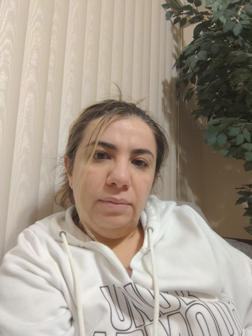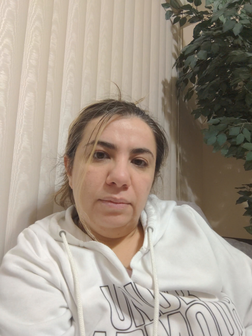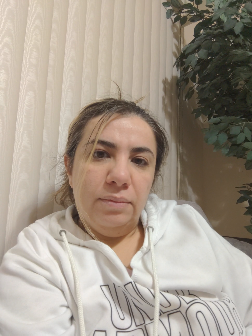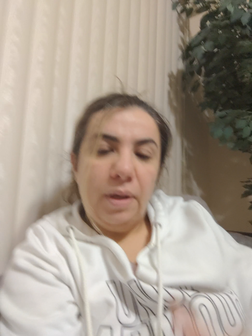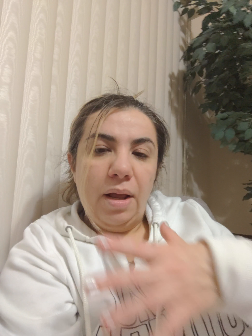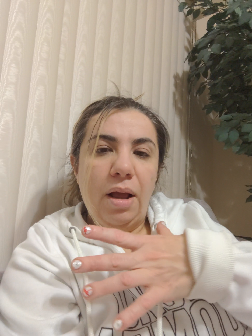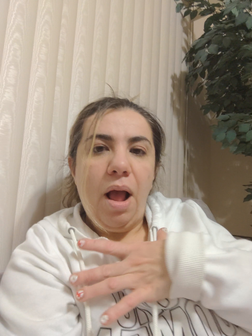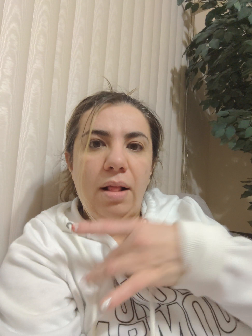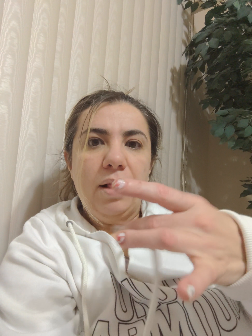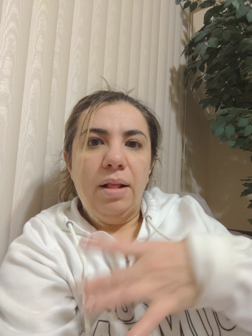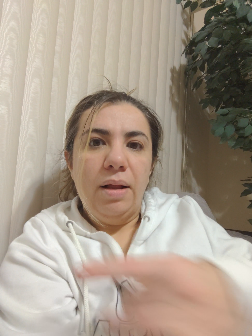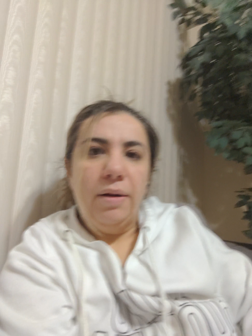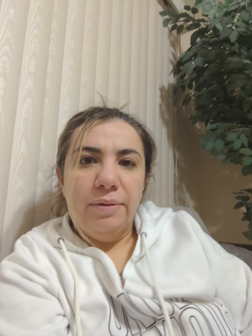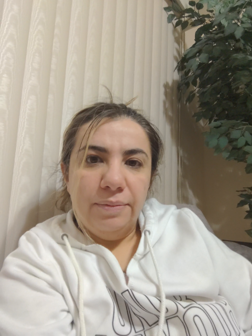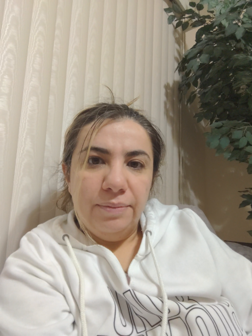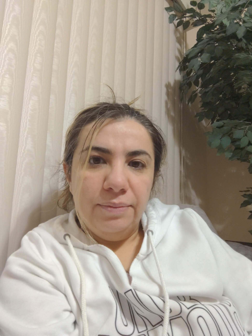like